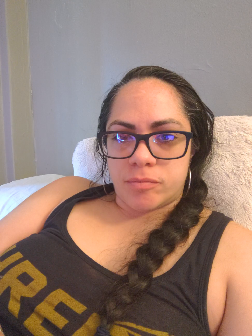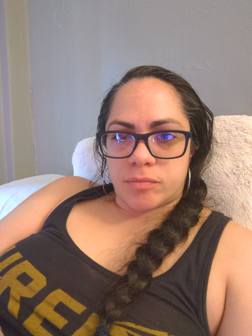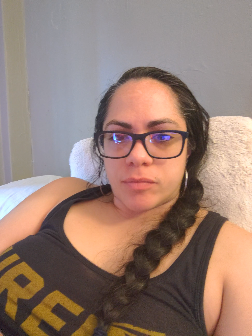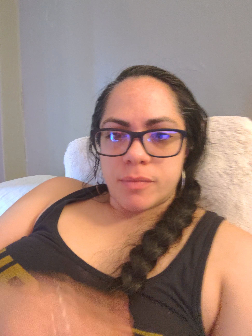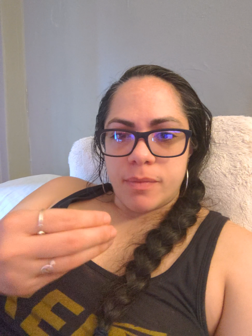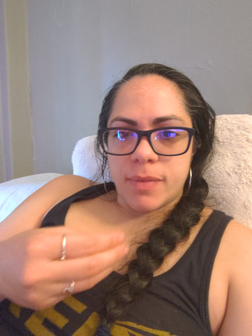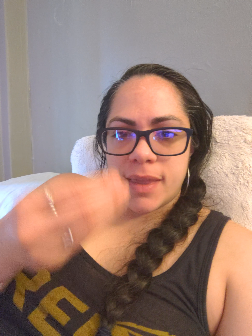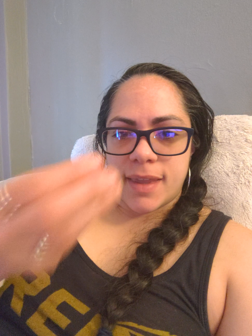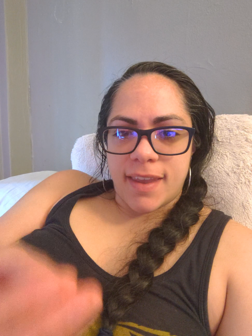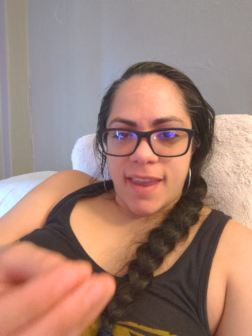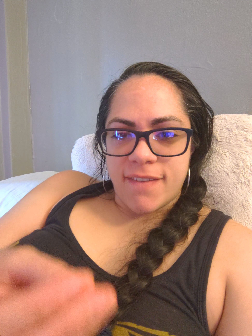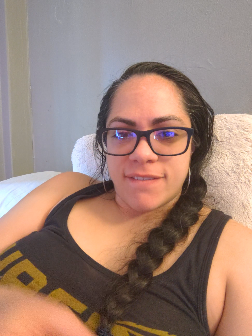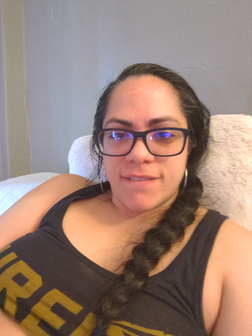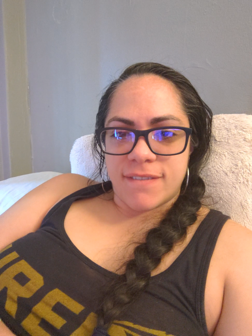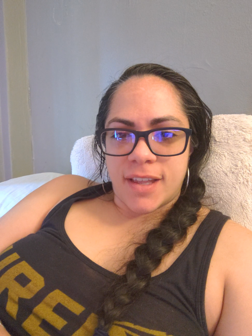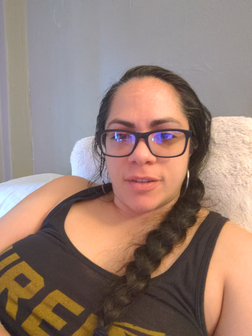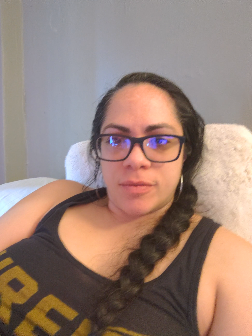give